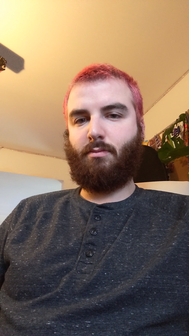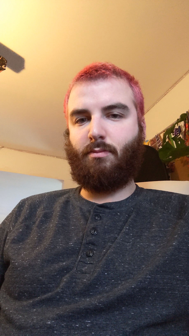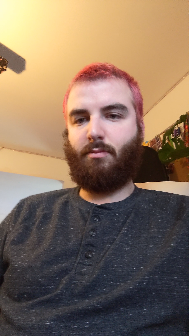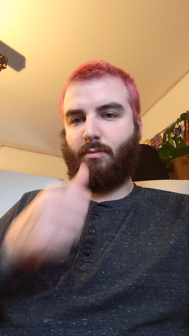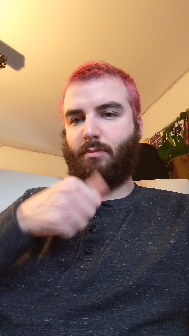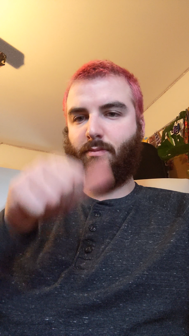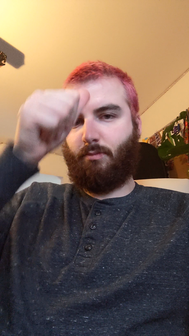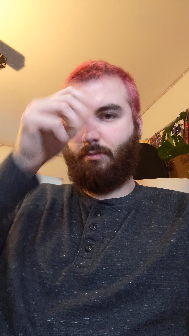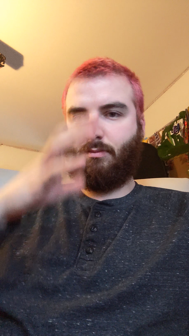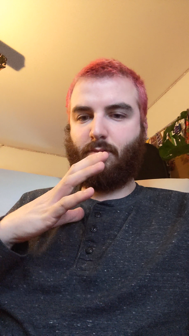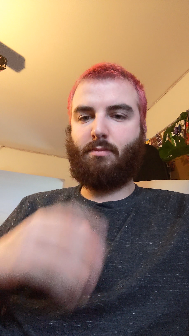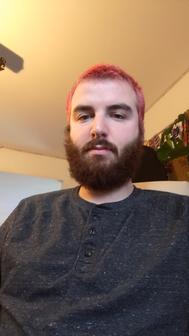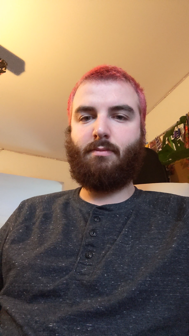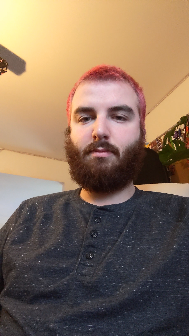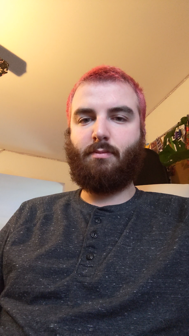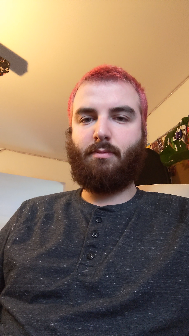mailman